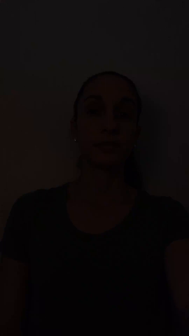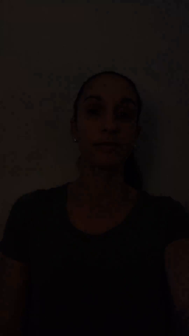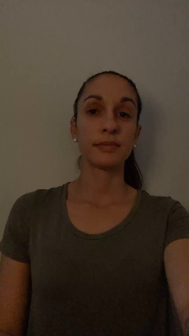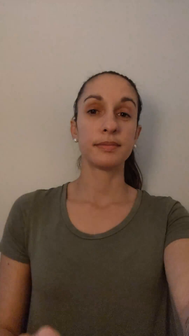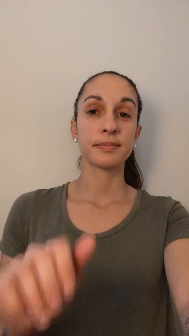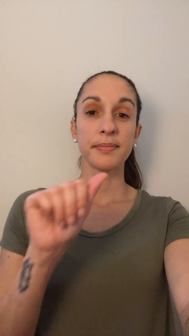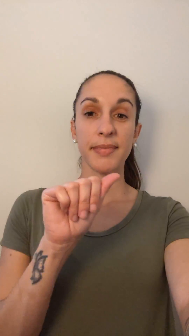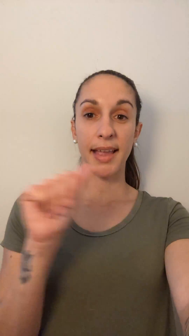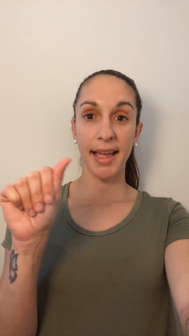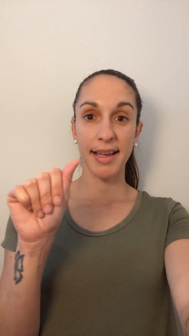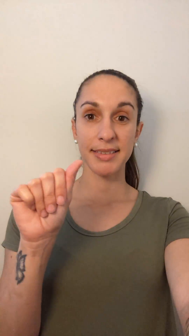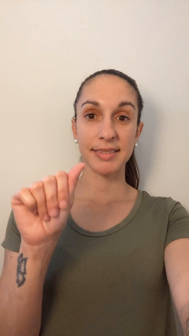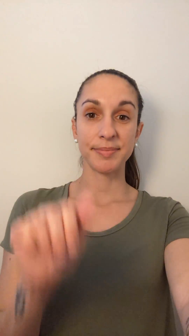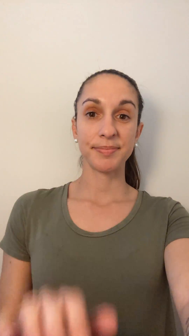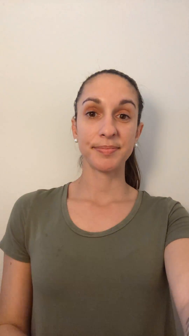a